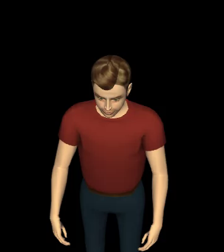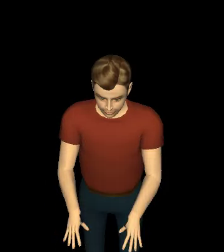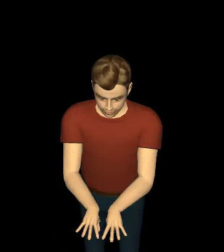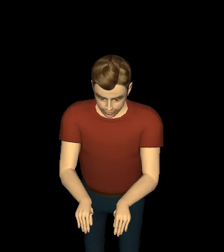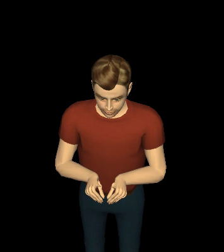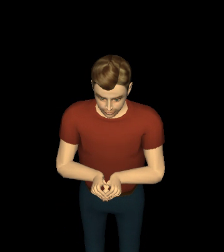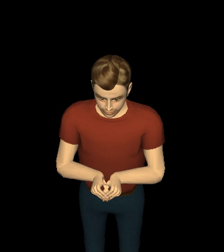عائلة